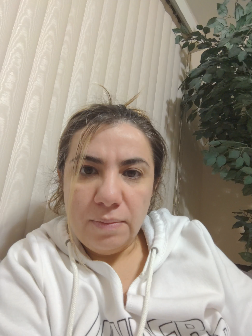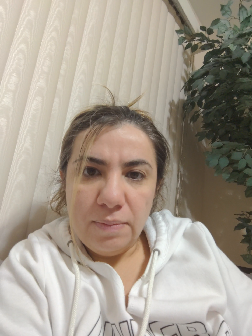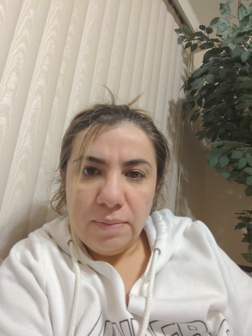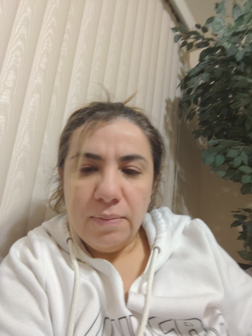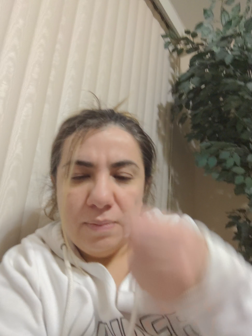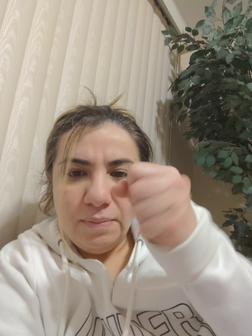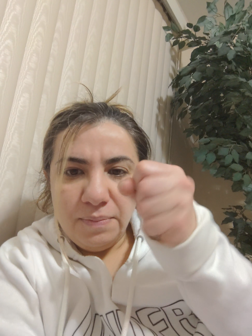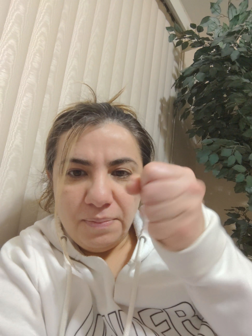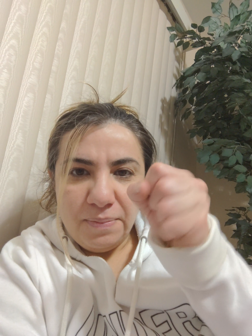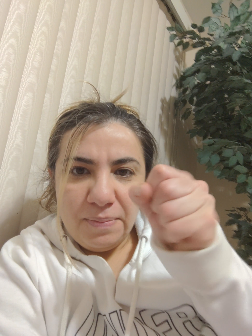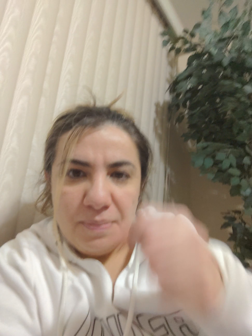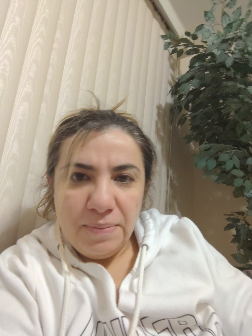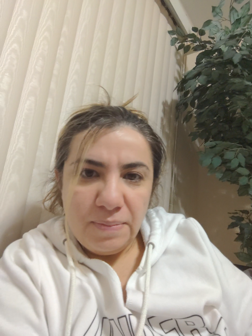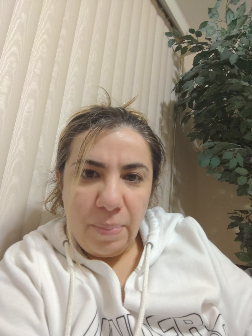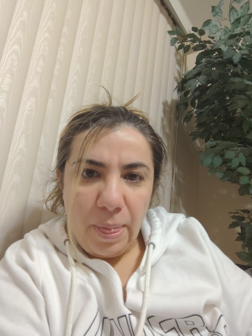make